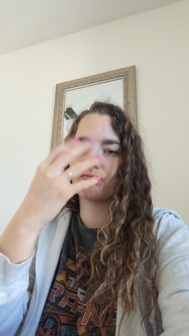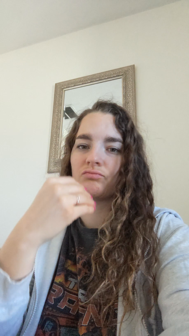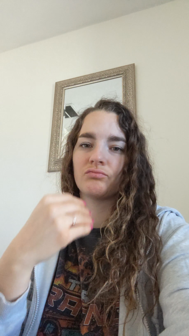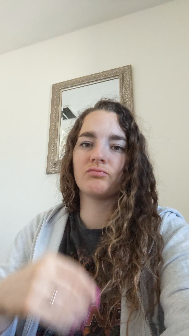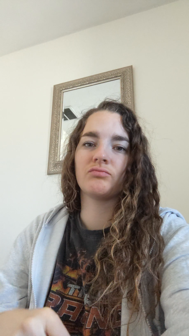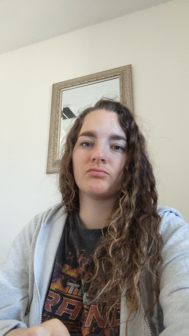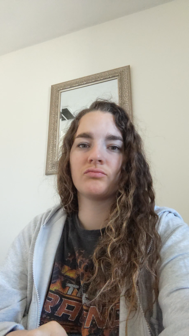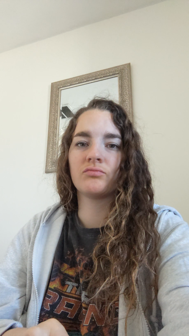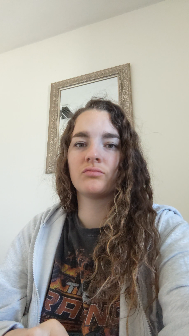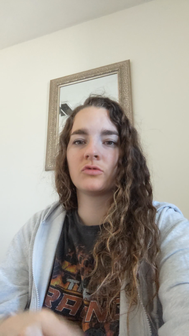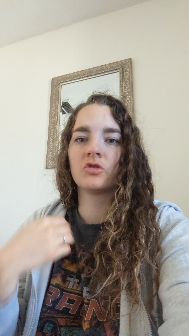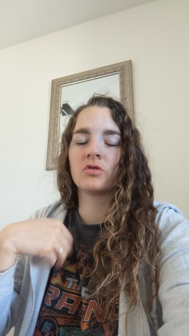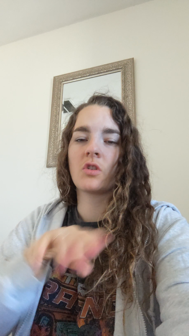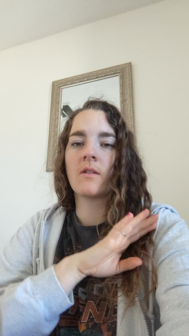scarf